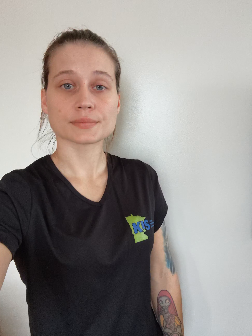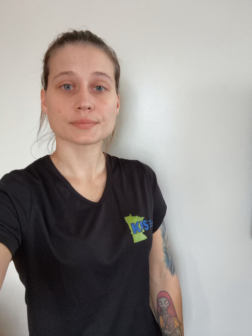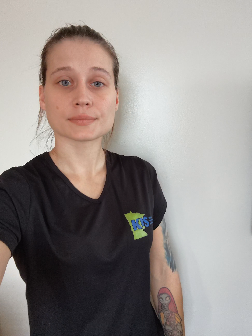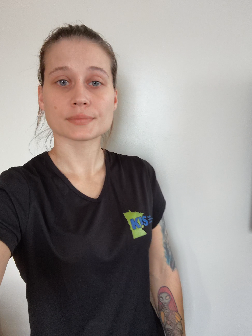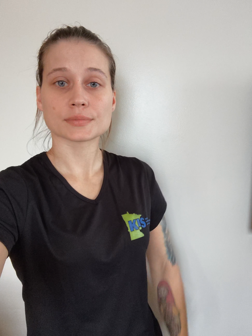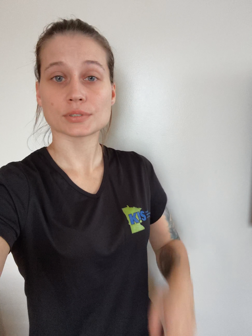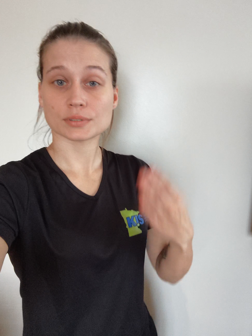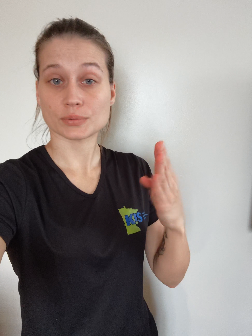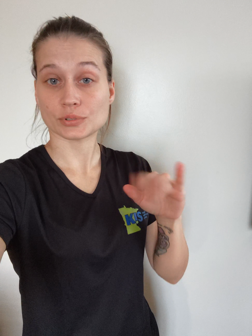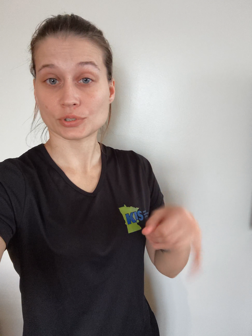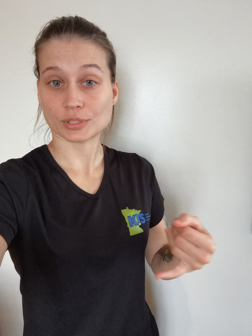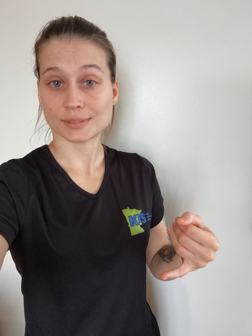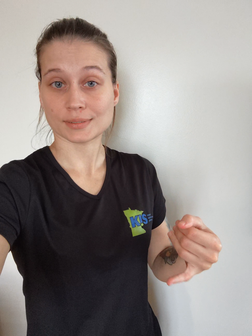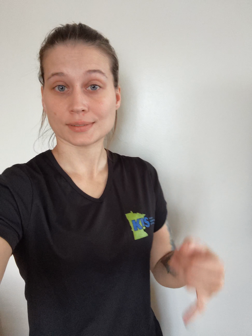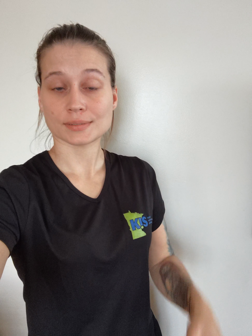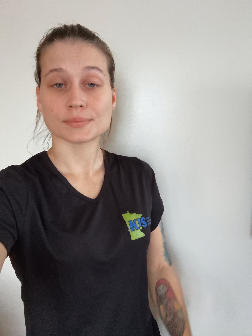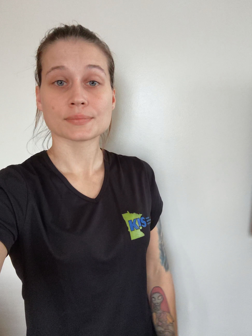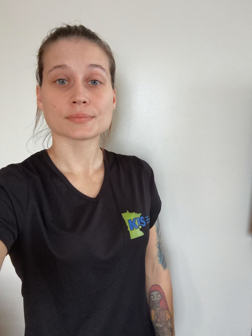jeans